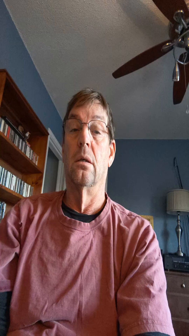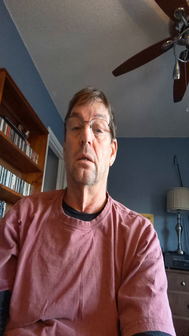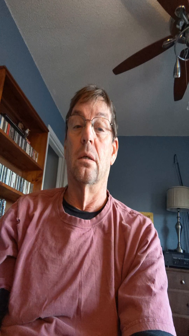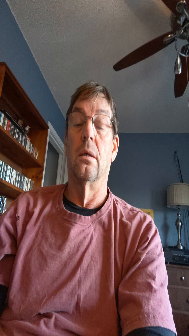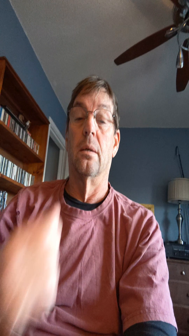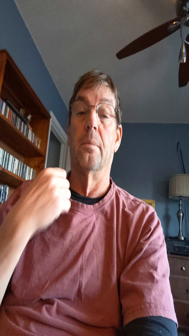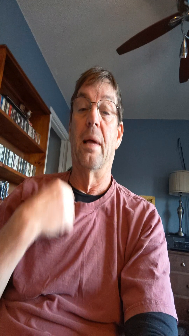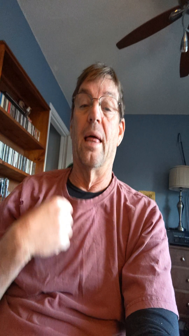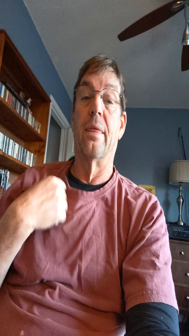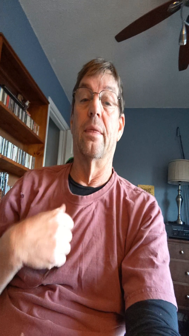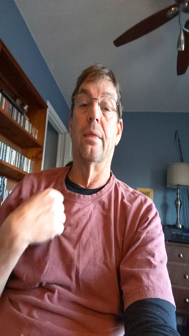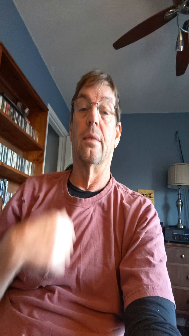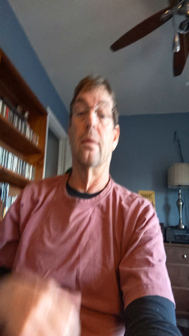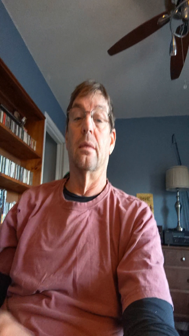bath